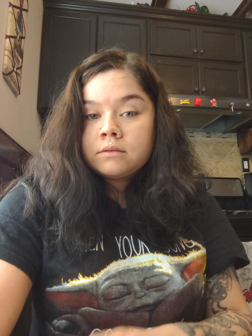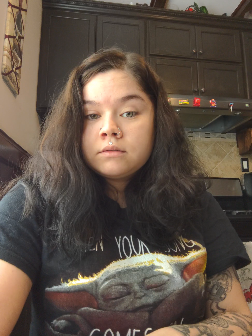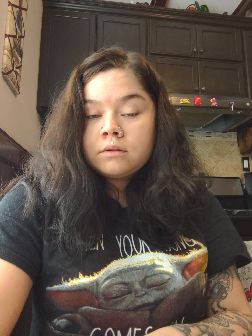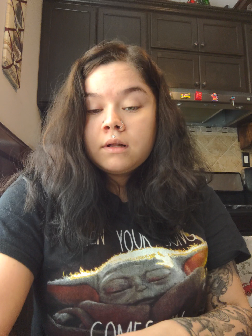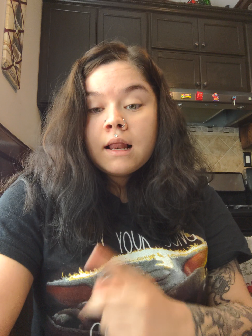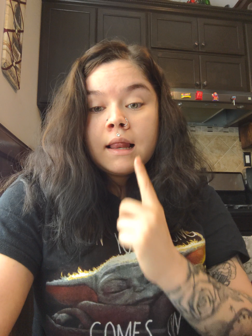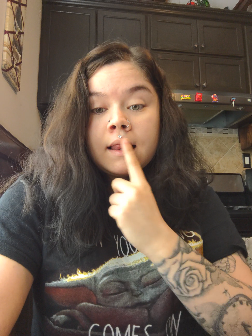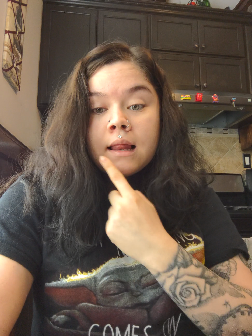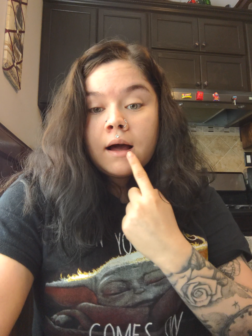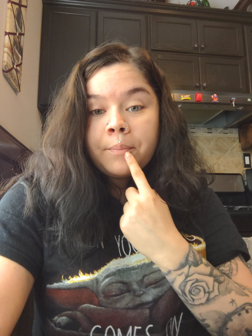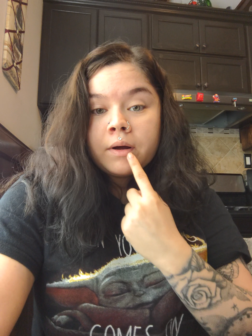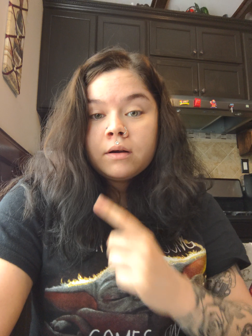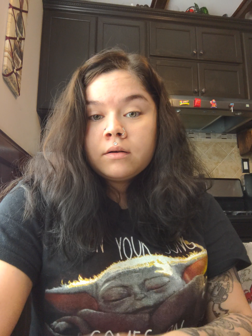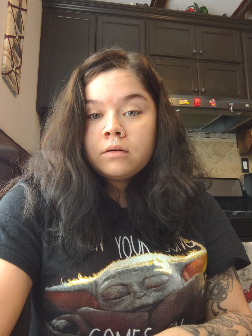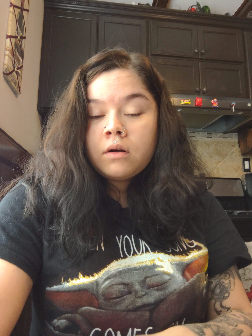lips